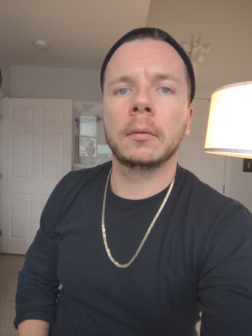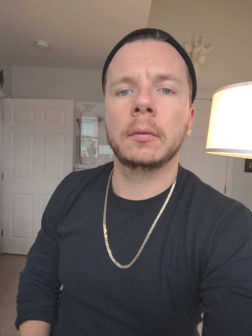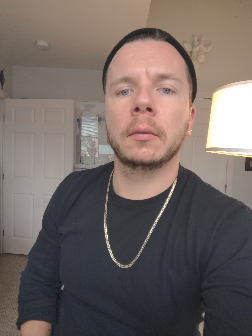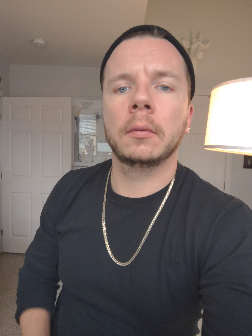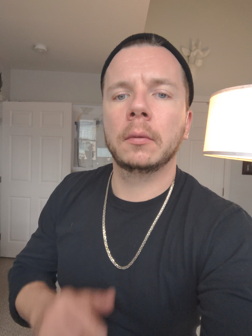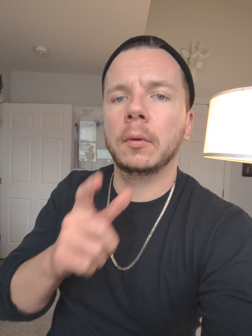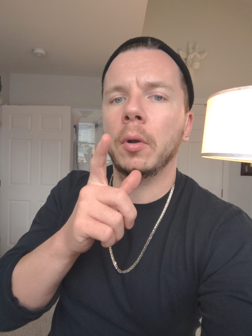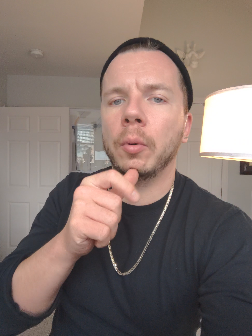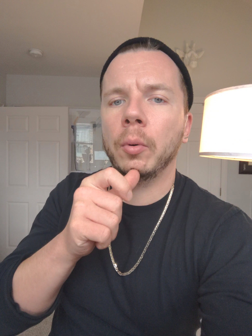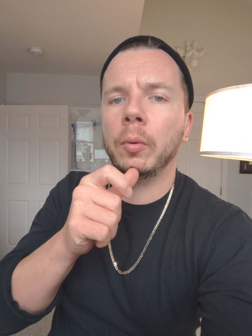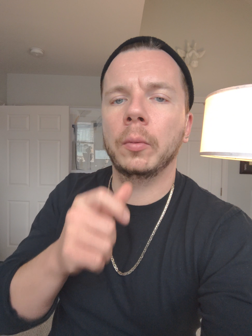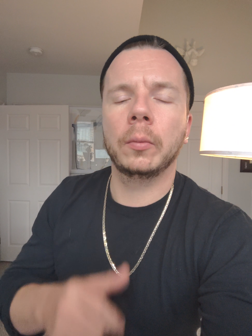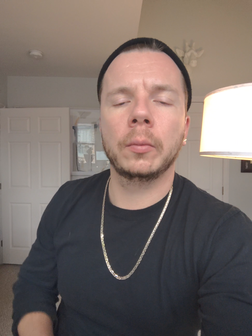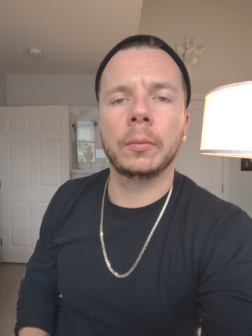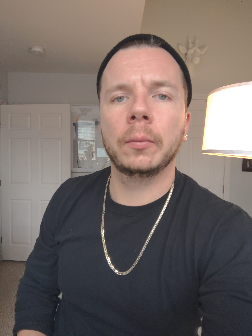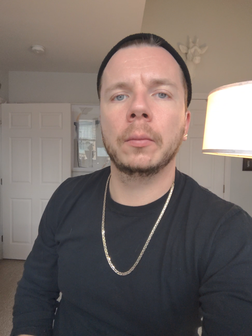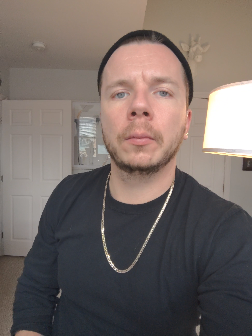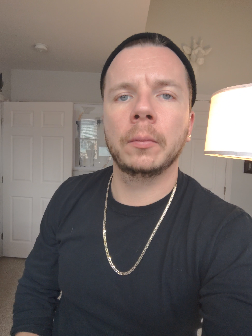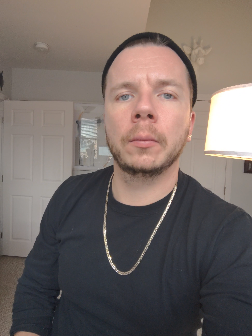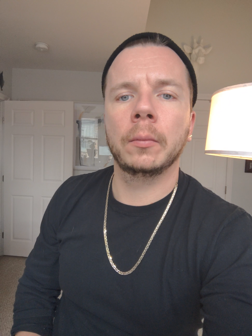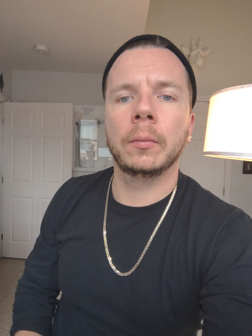who